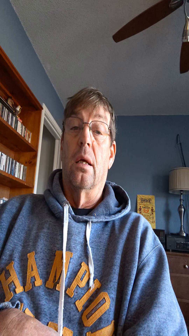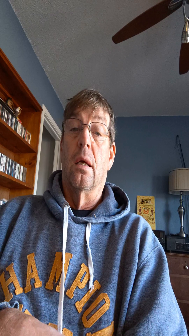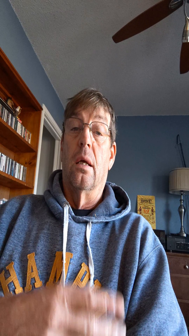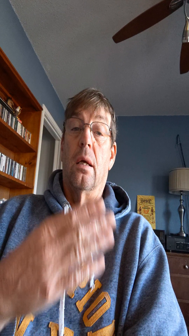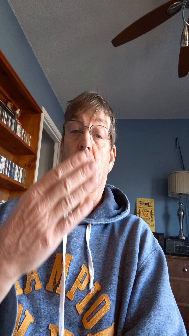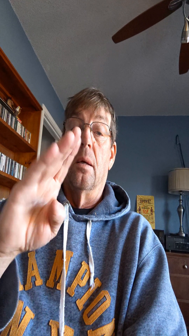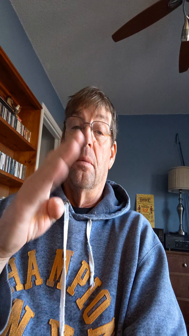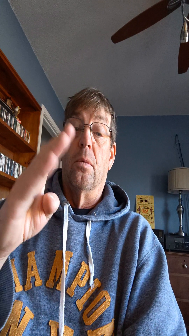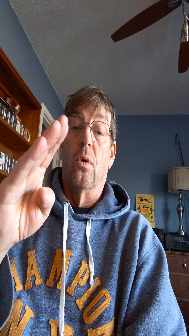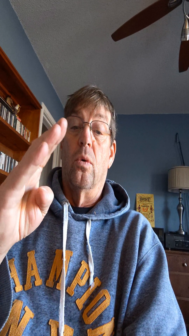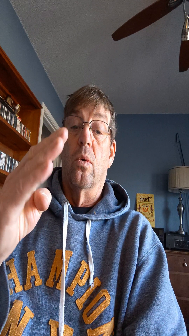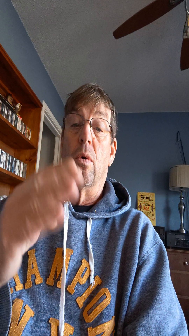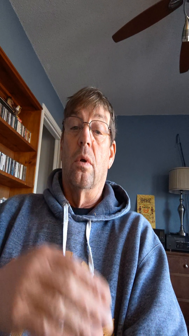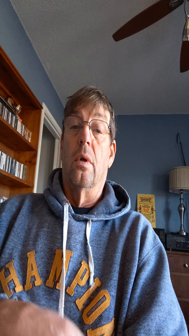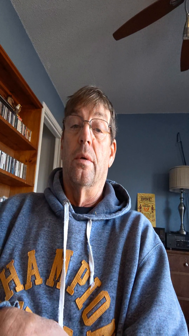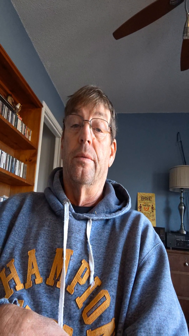blue